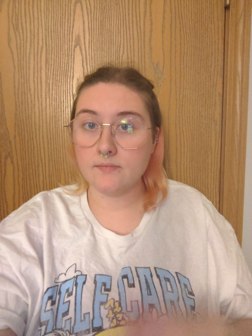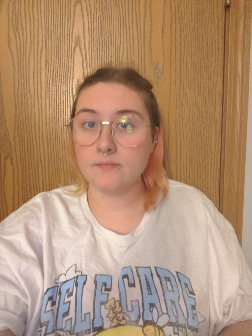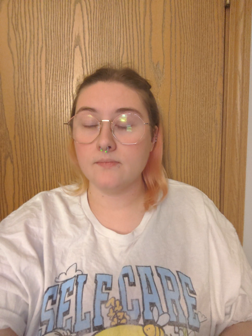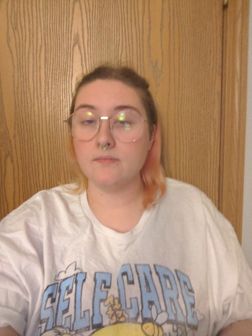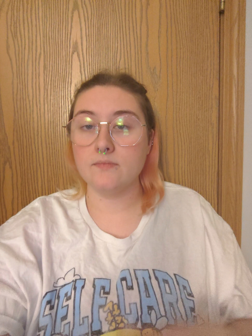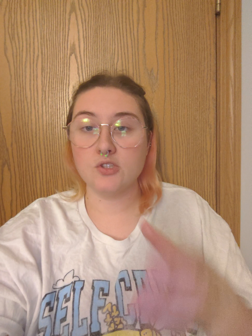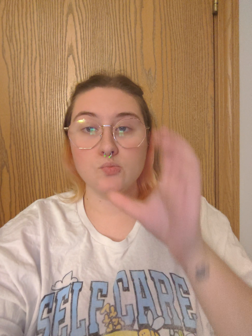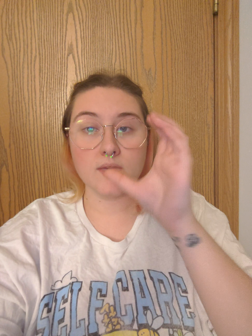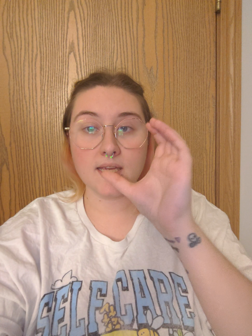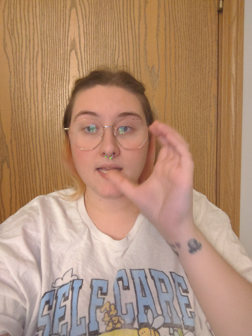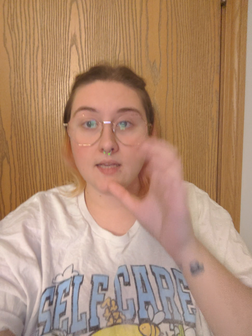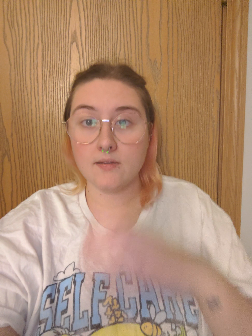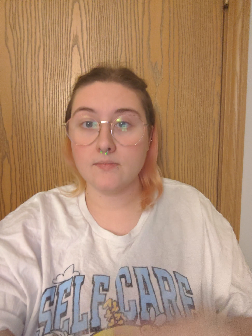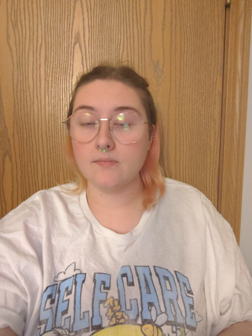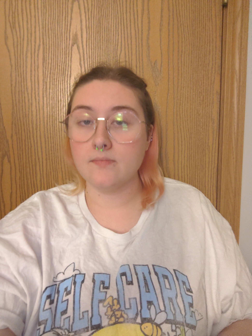drink